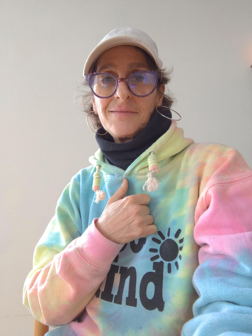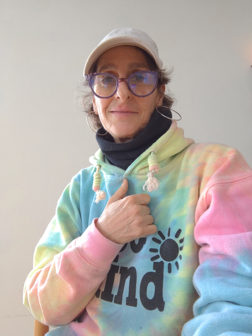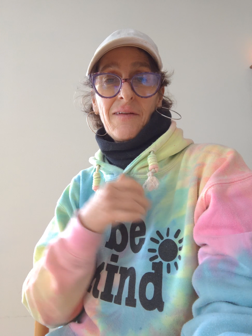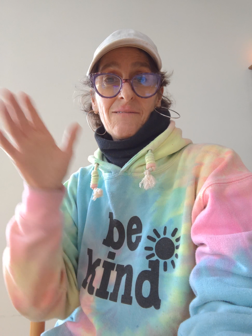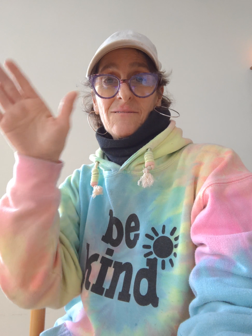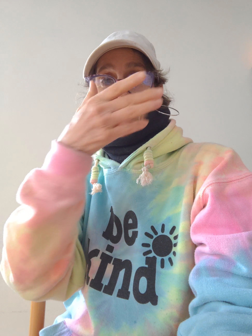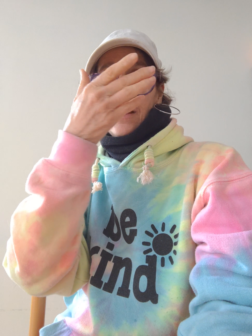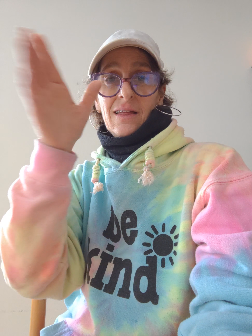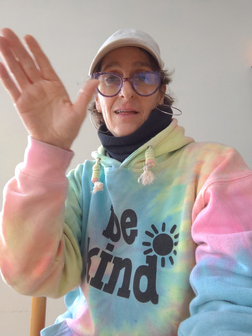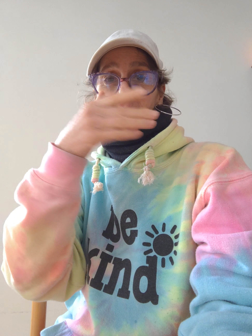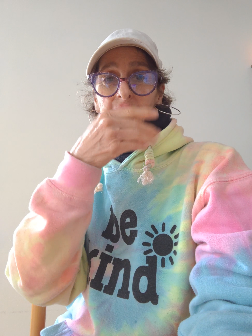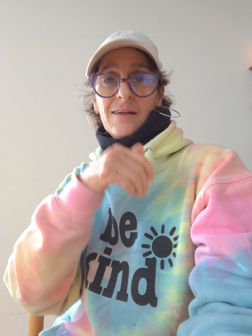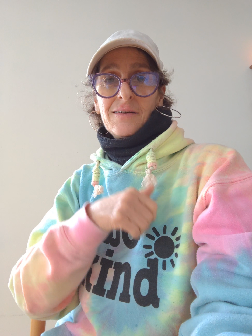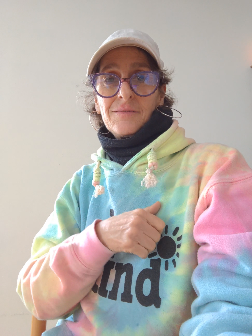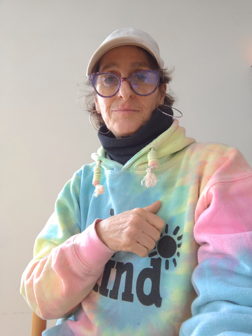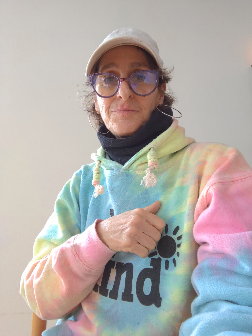flag